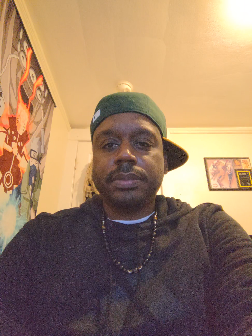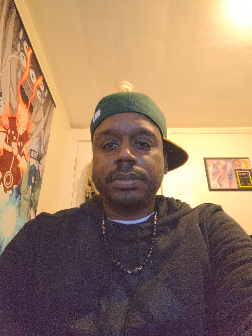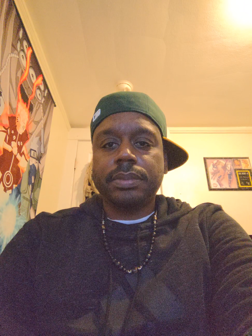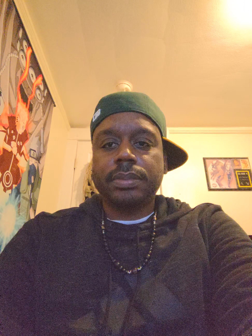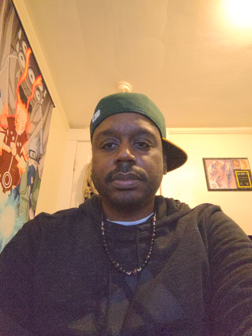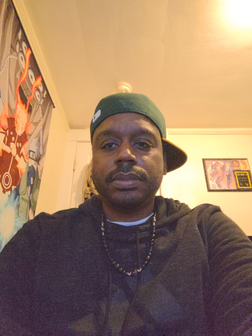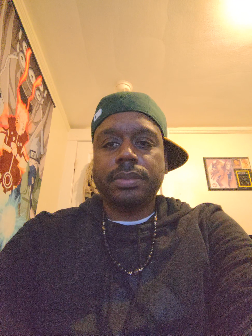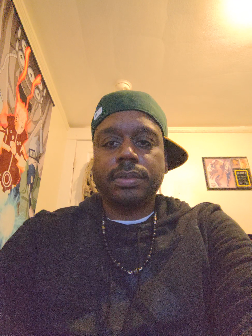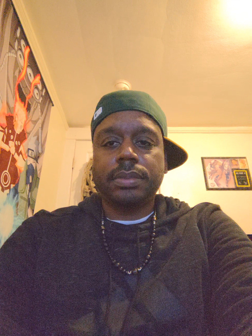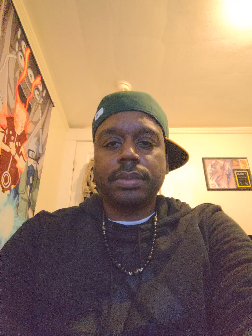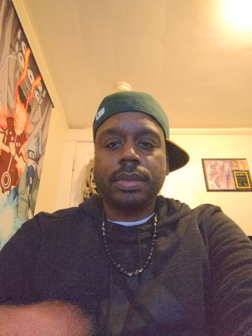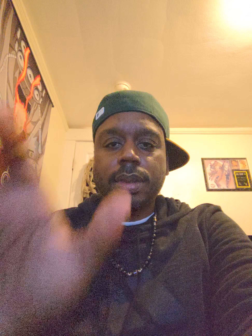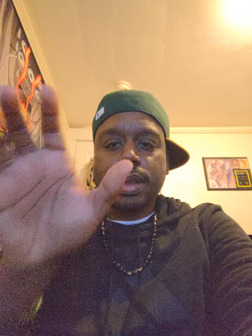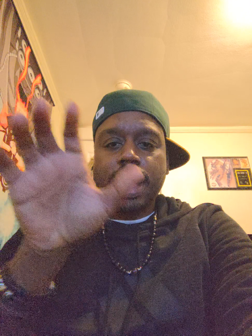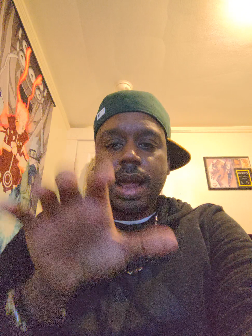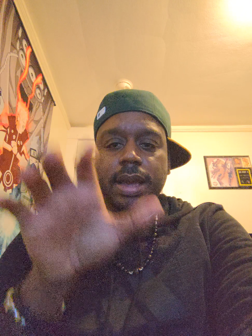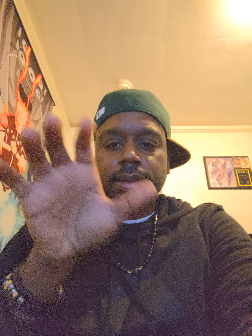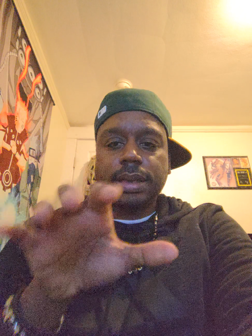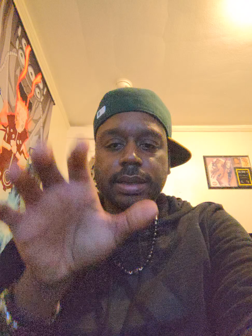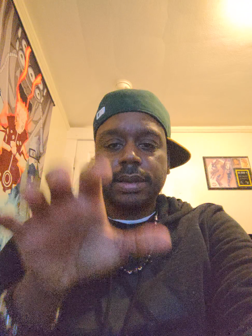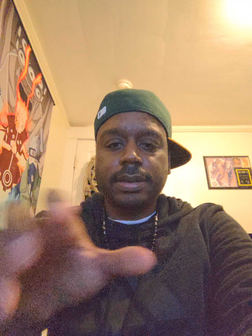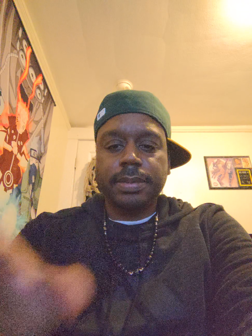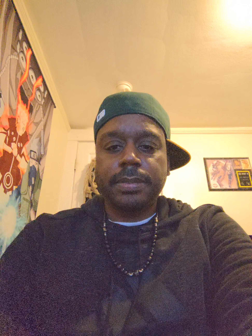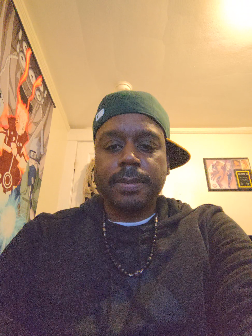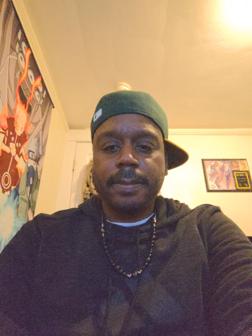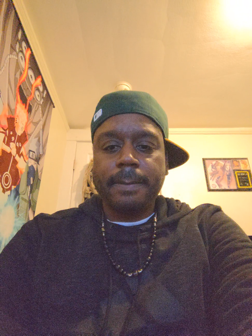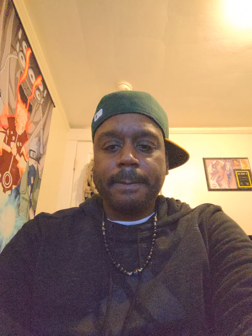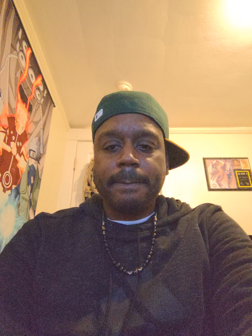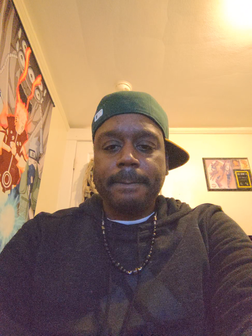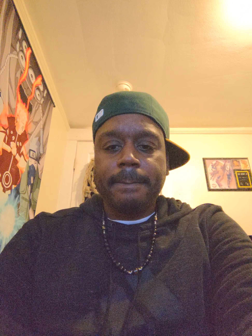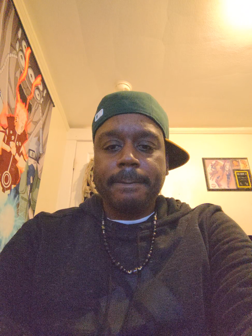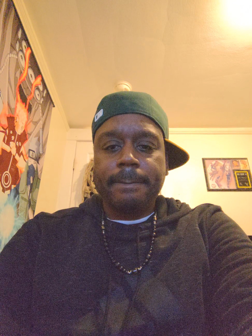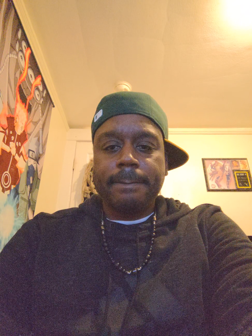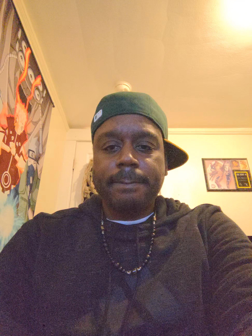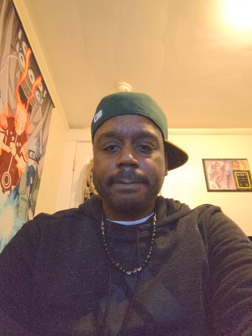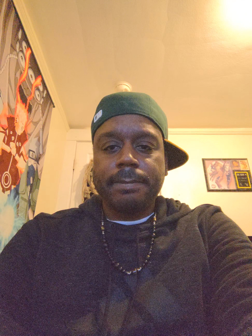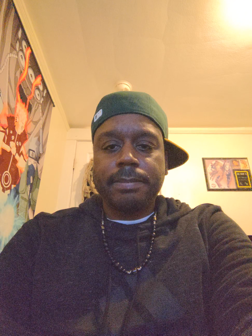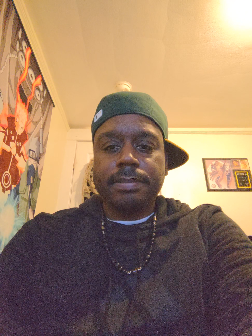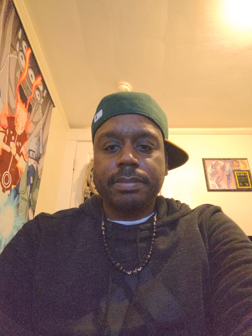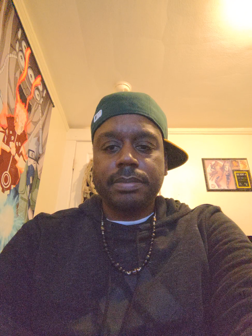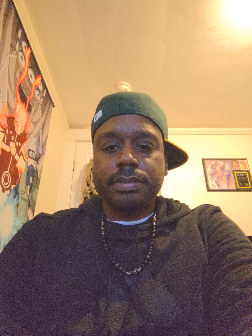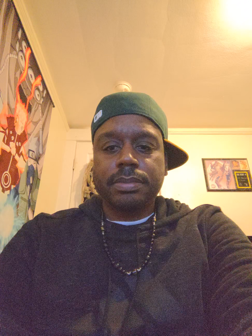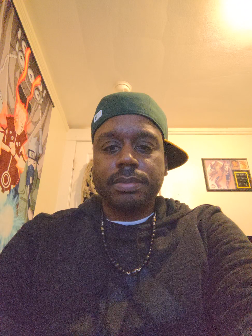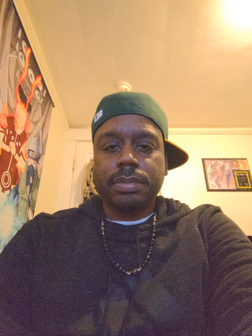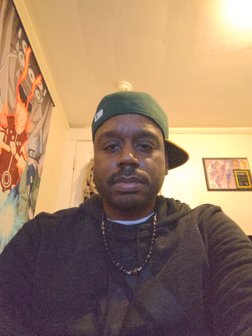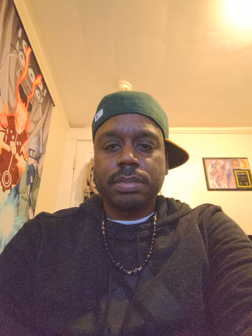alligator